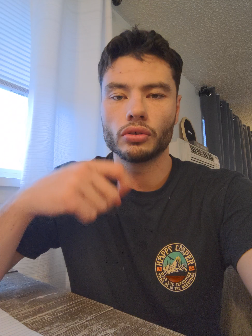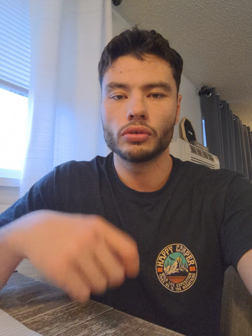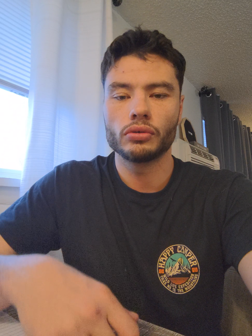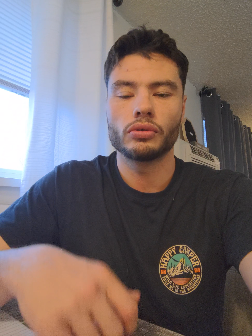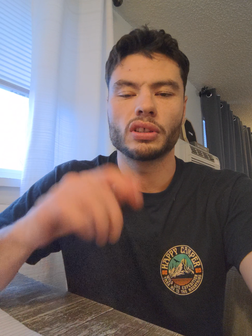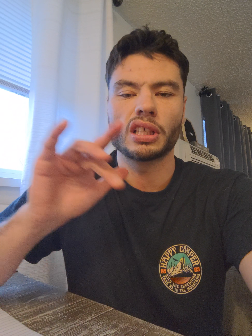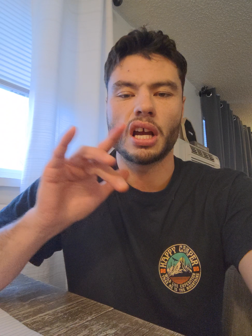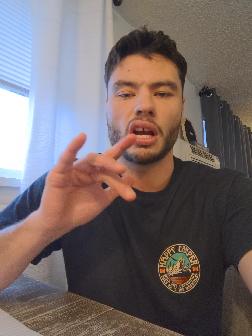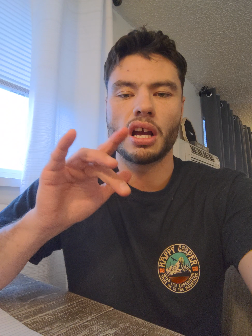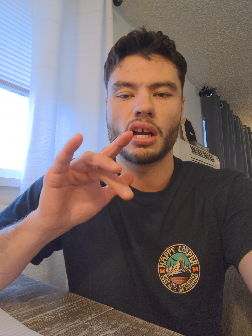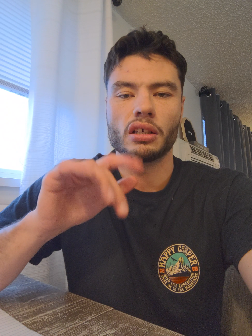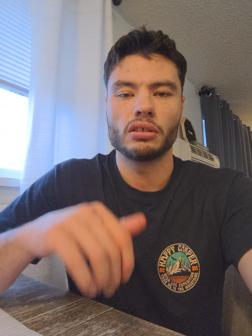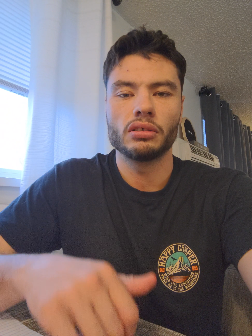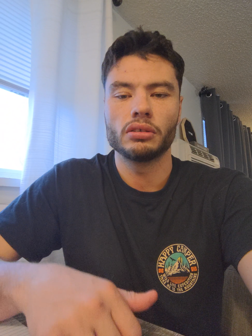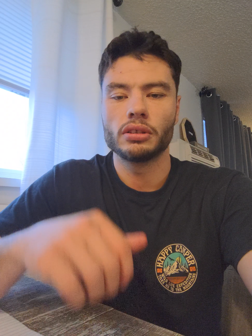yucky